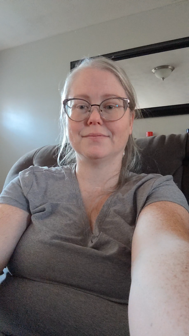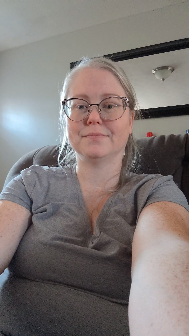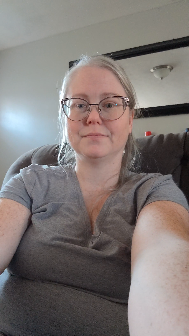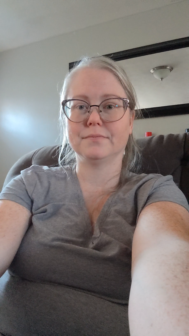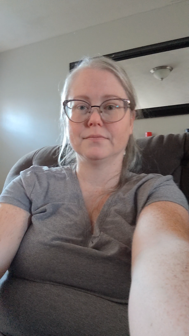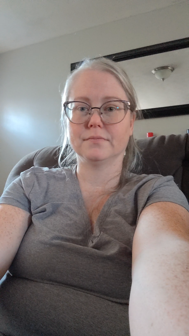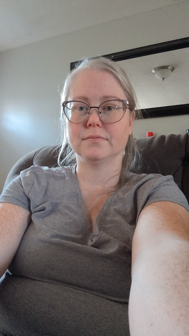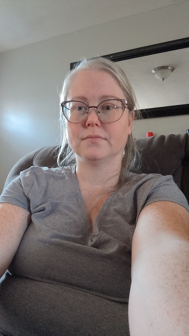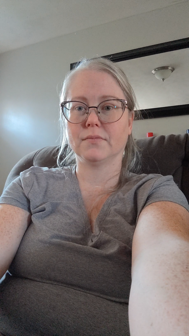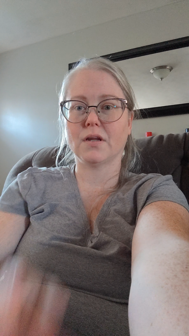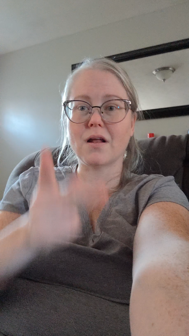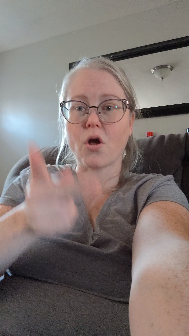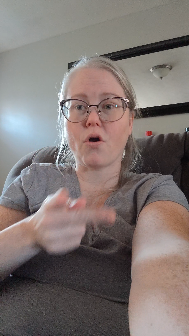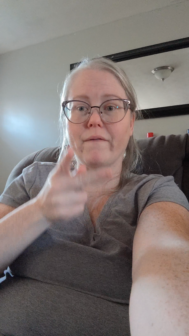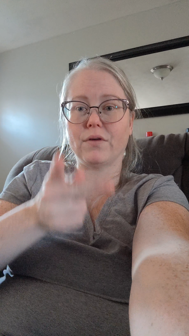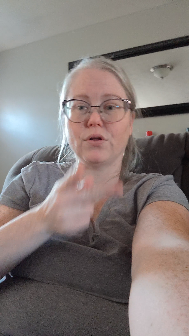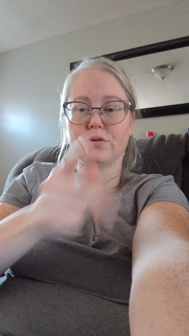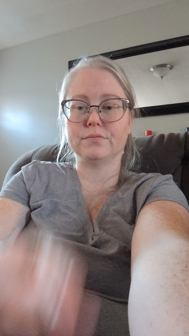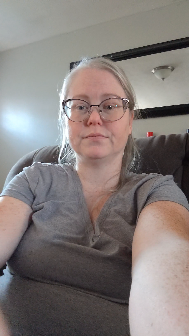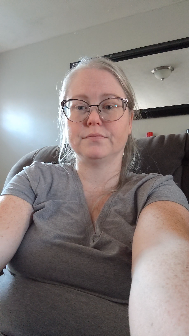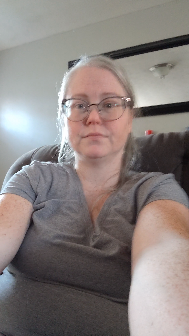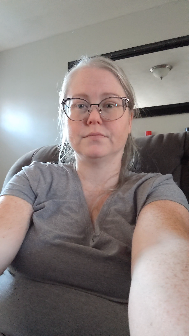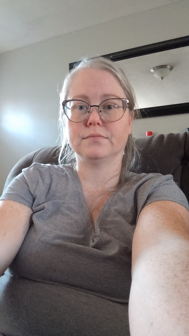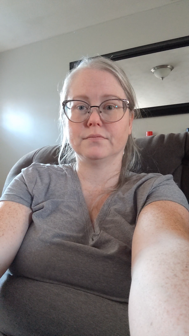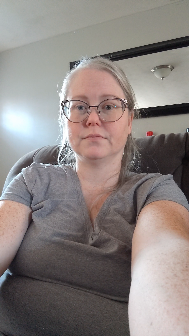careful